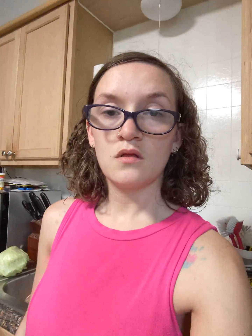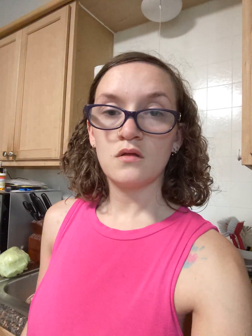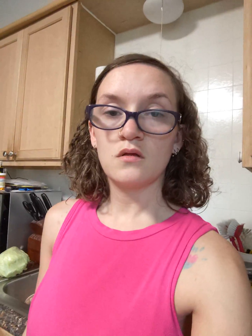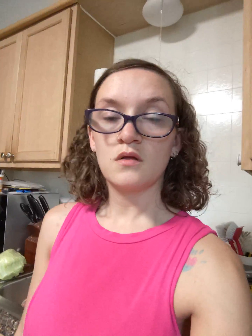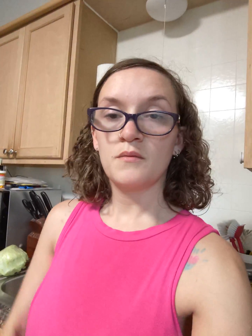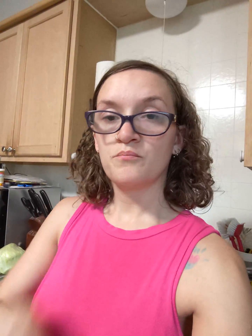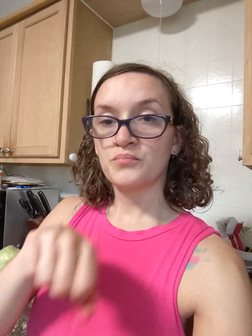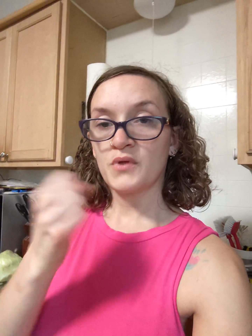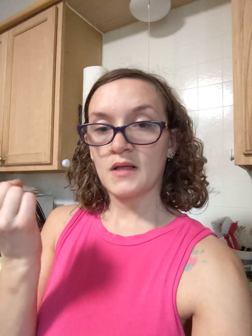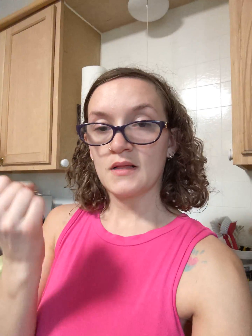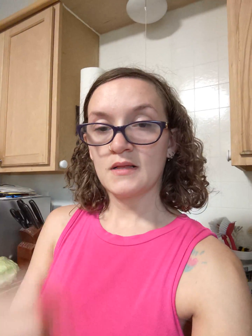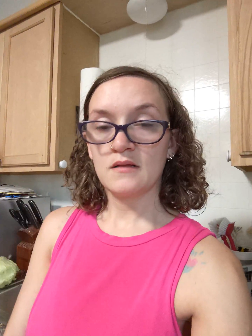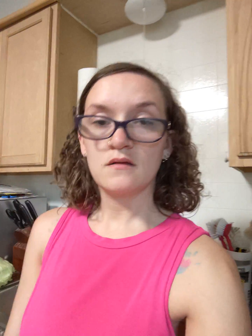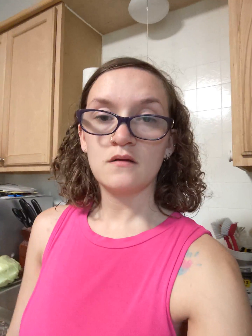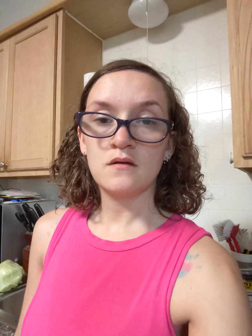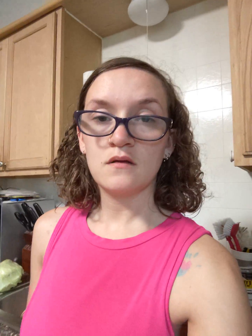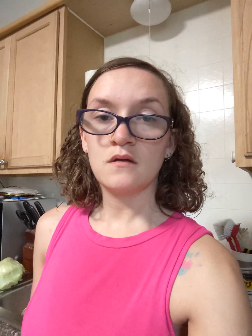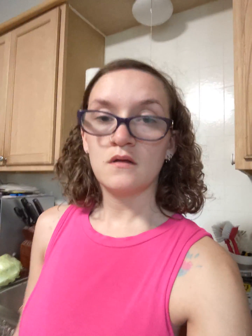break